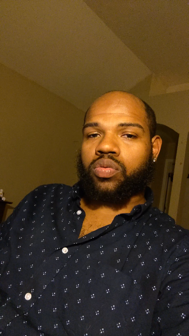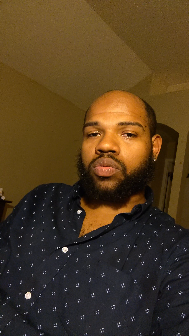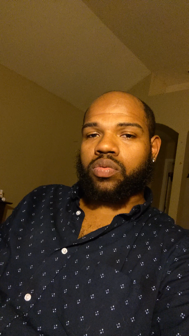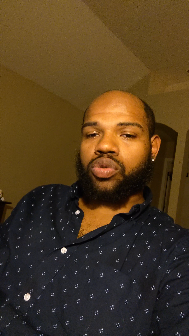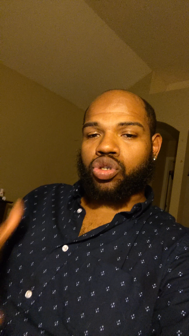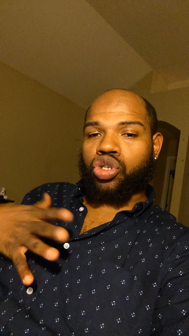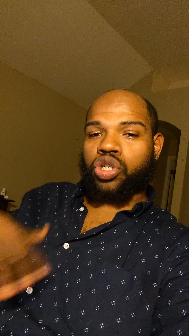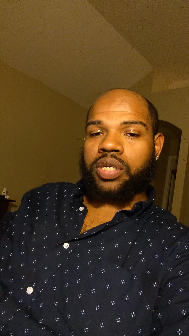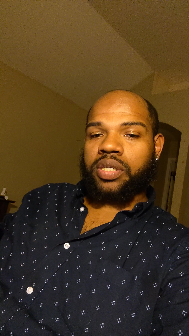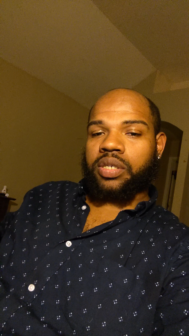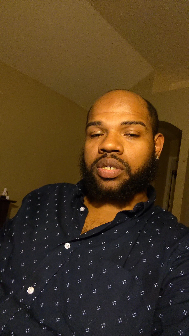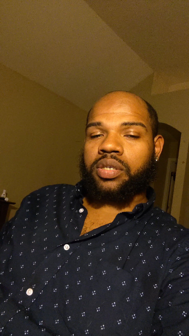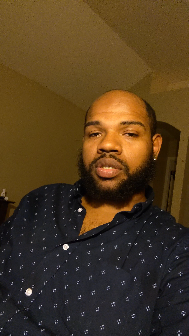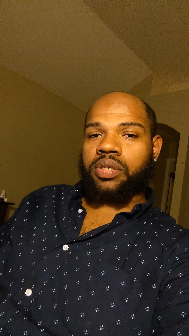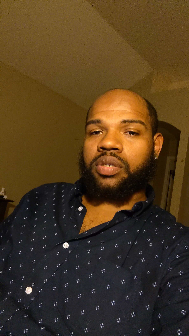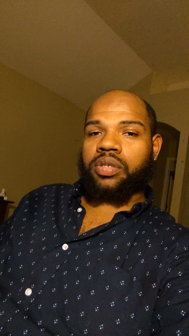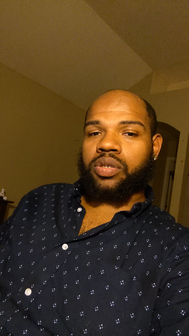dress